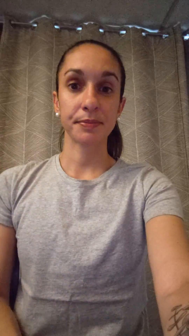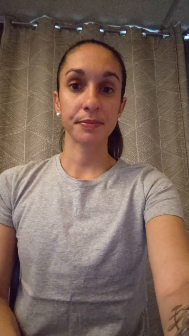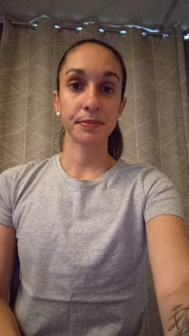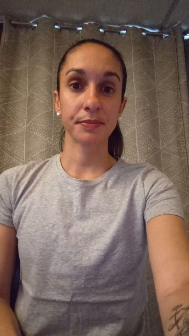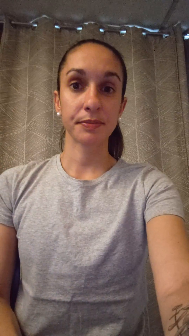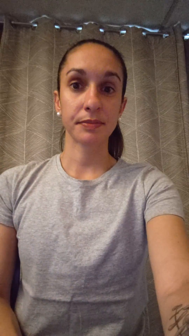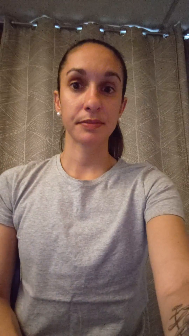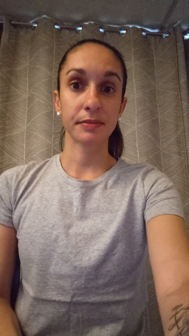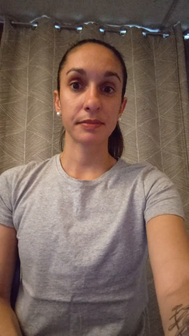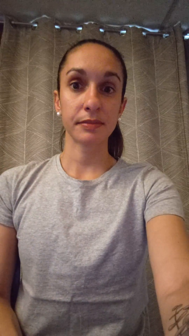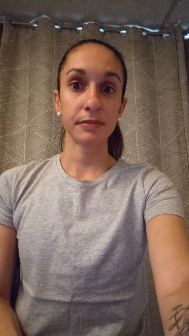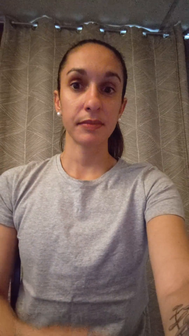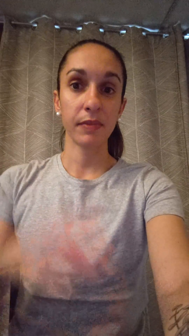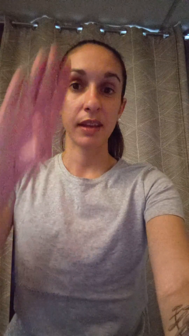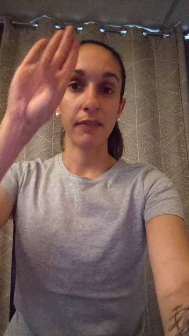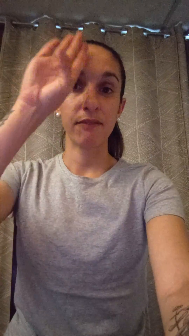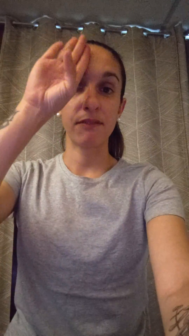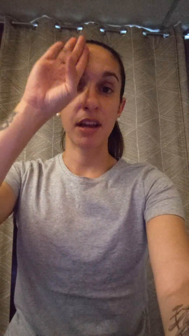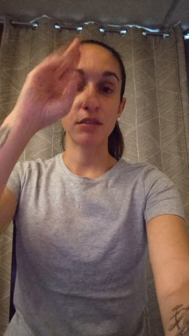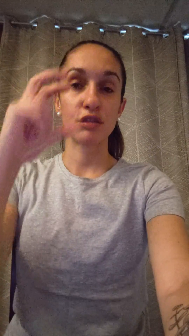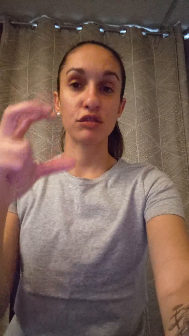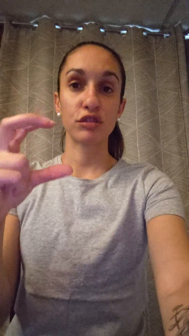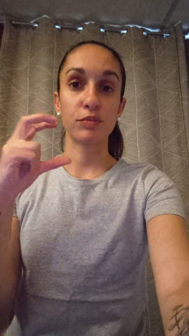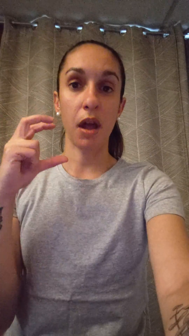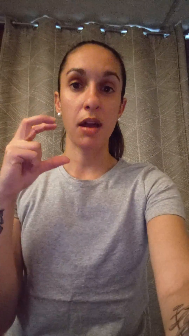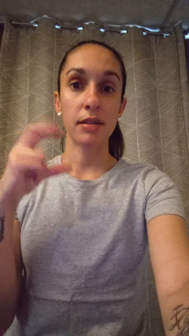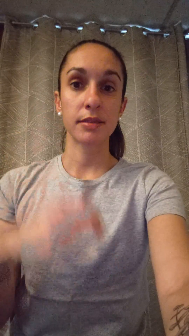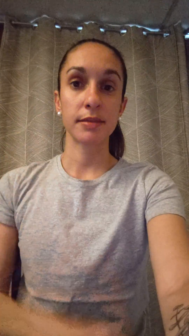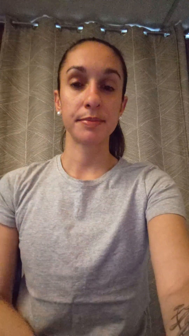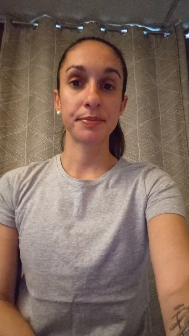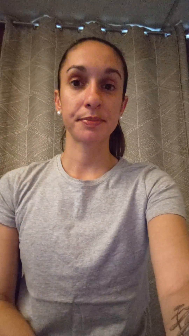fire truck